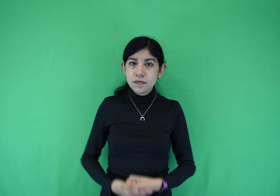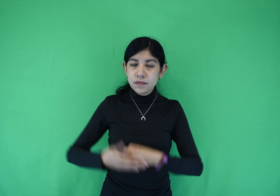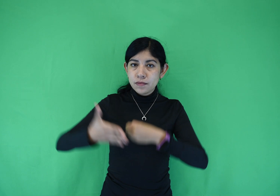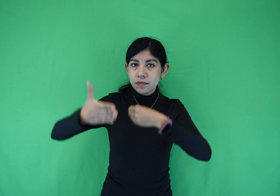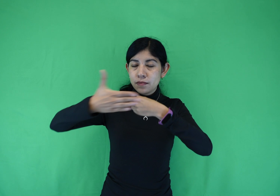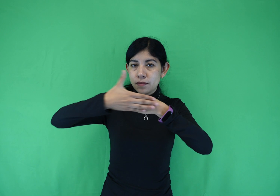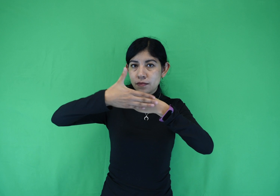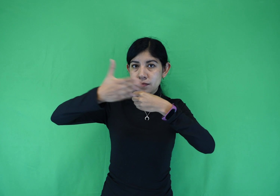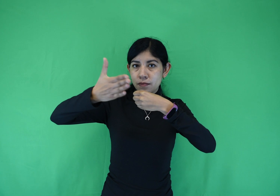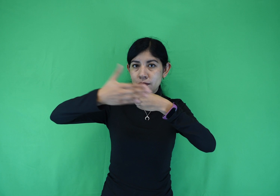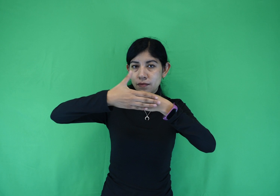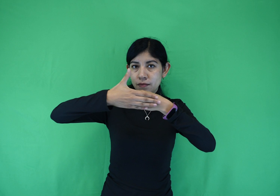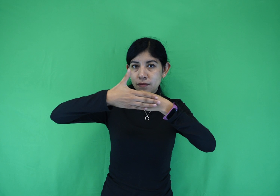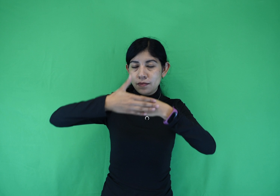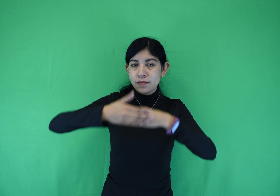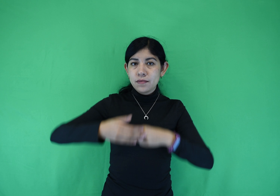próximo